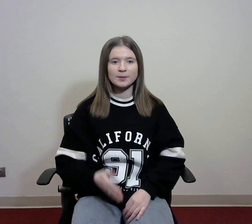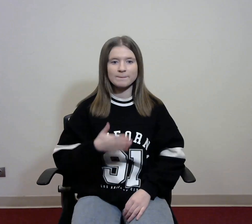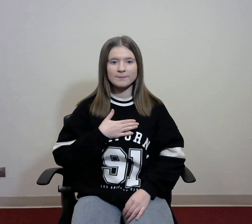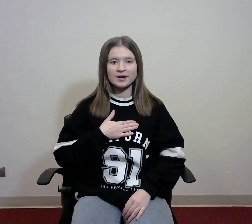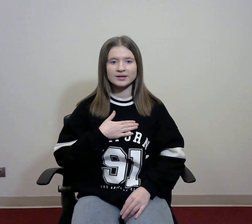mən